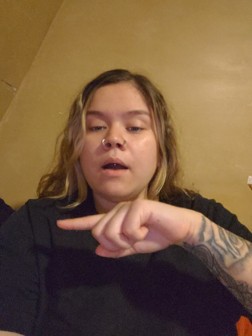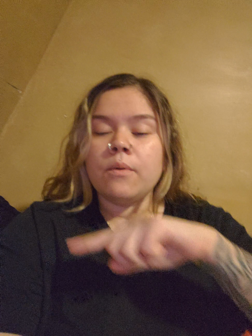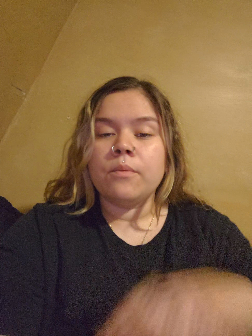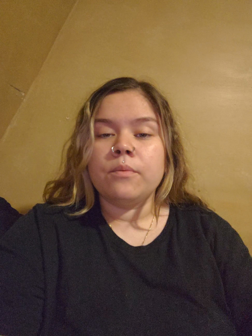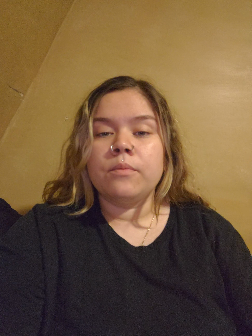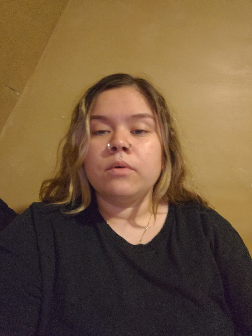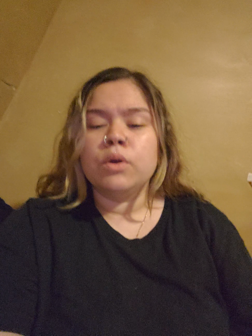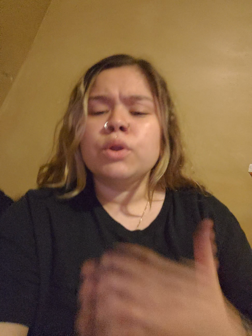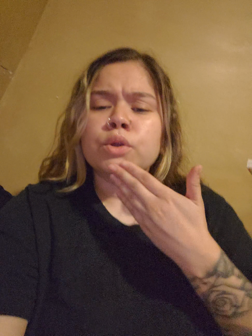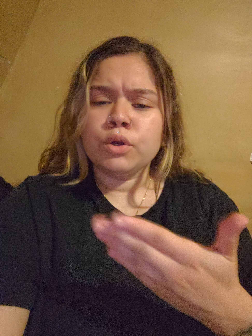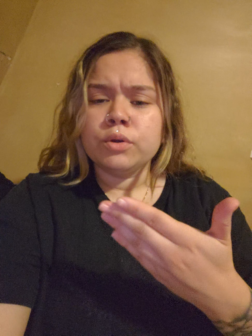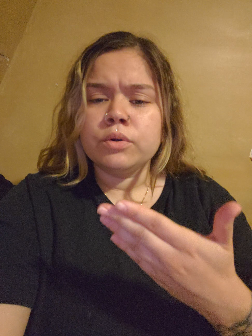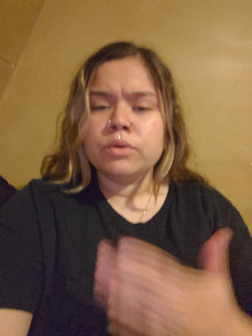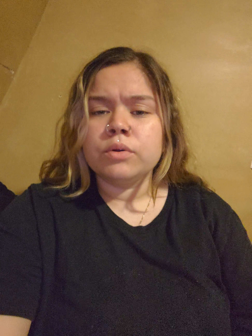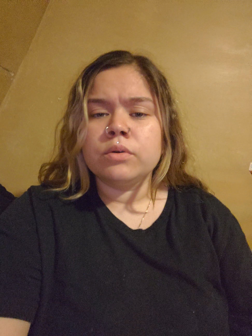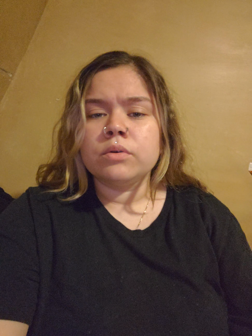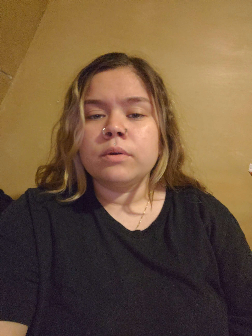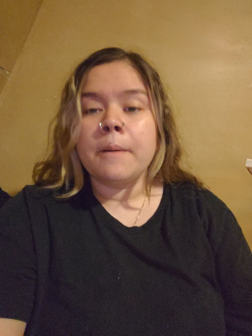good